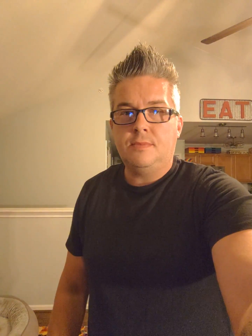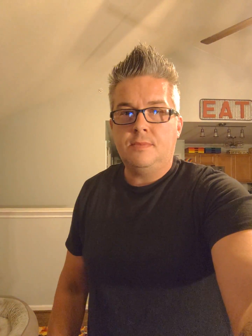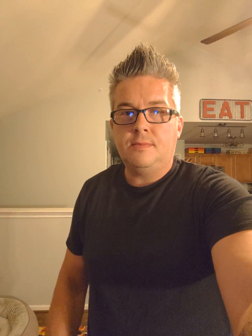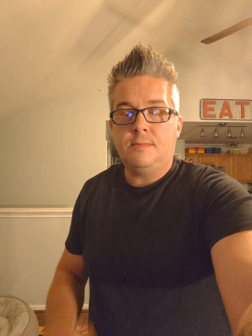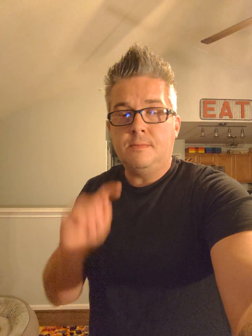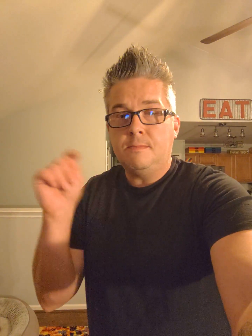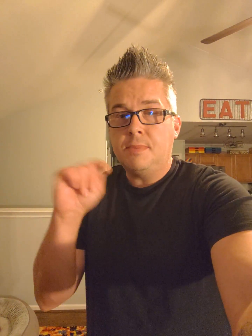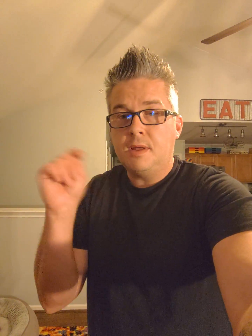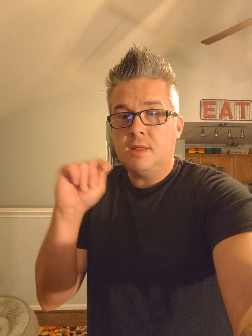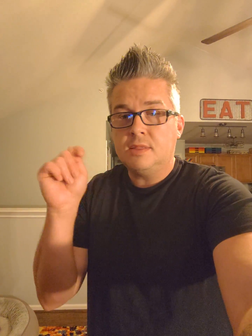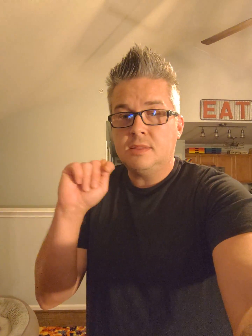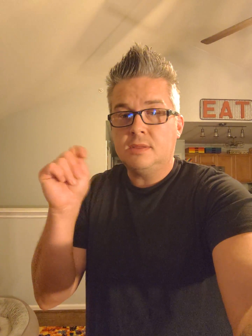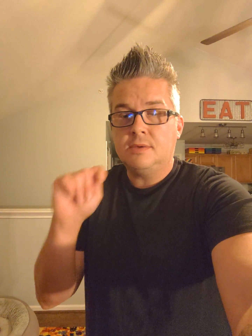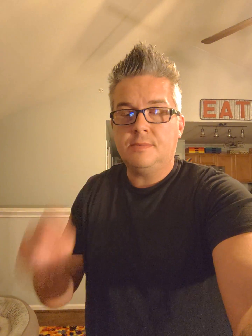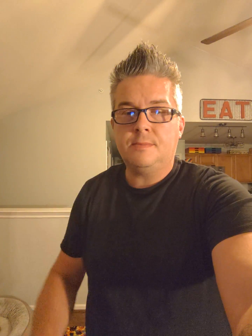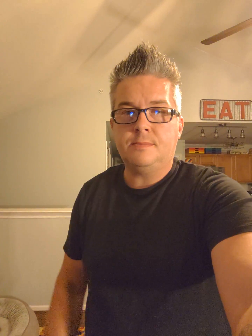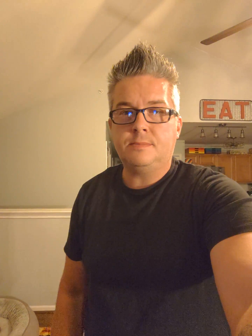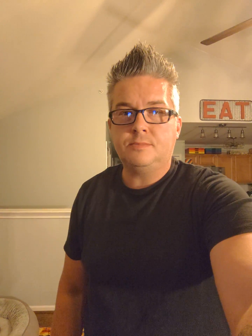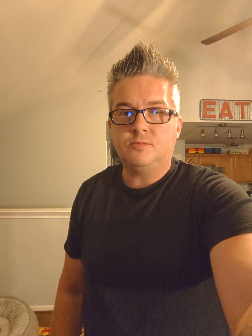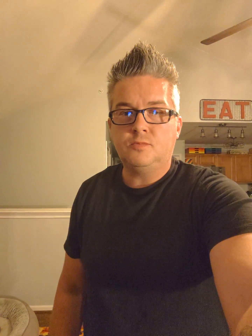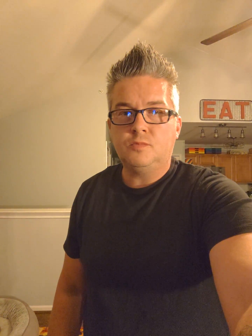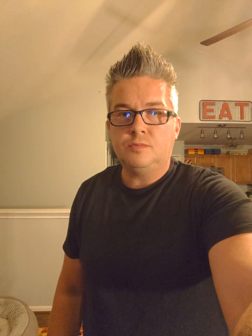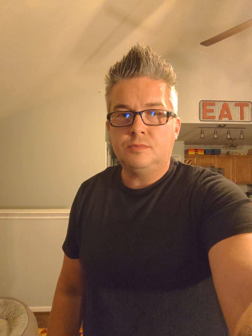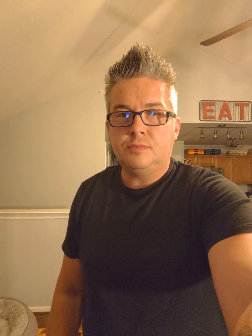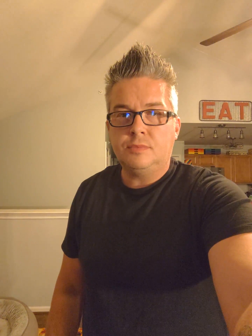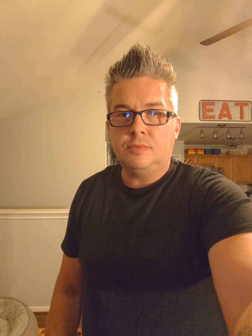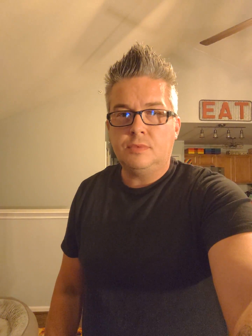bathroom